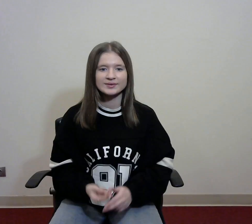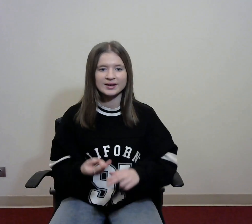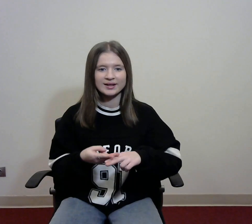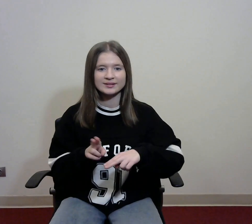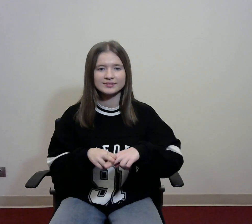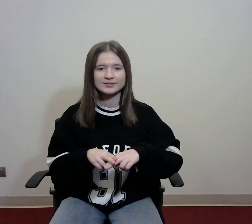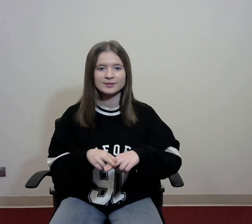bu